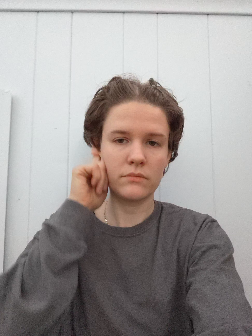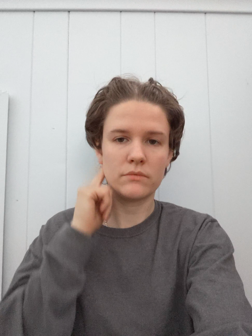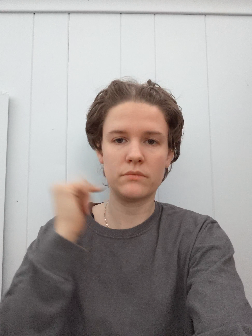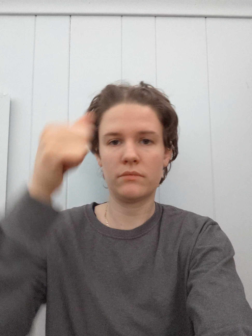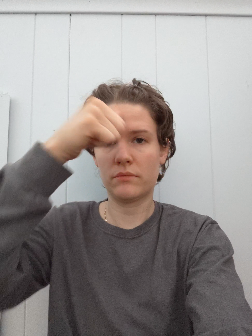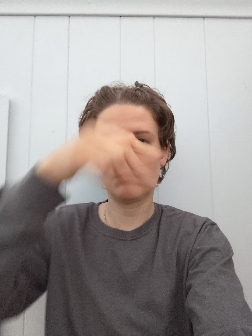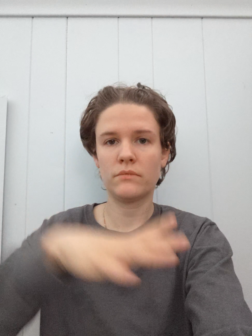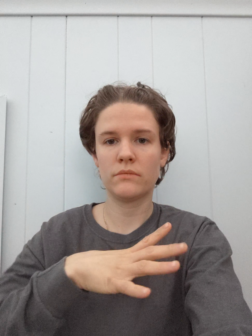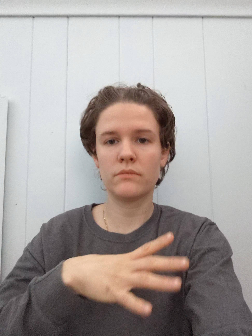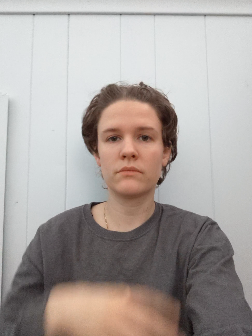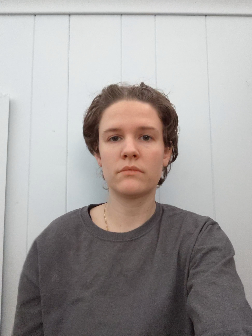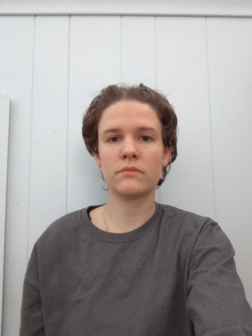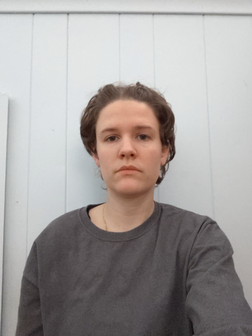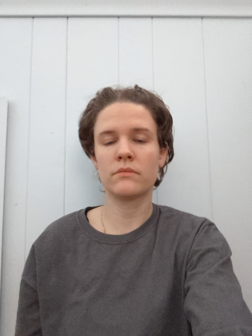man